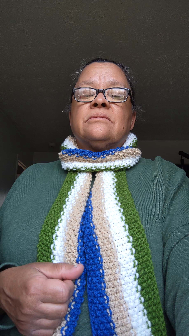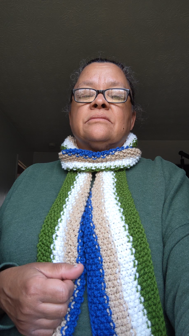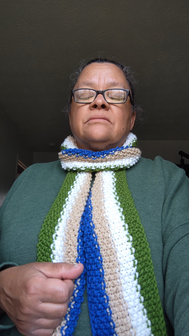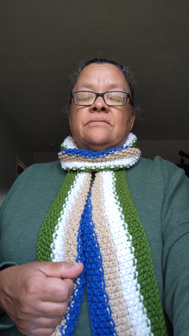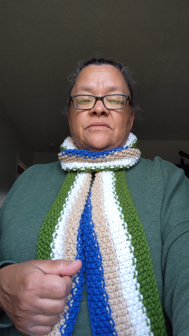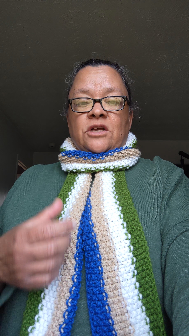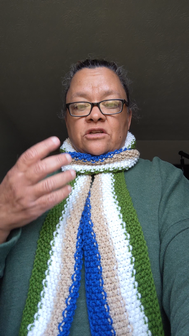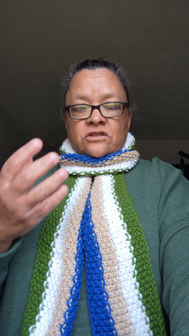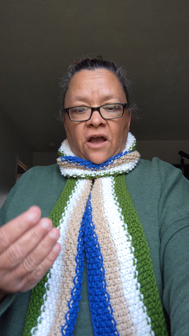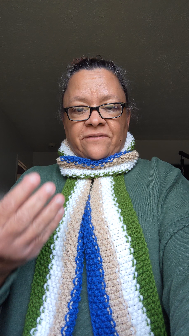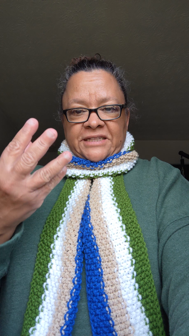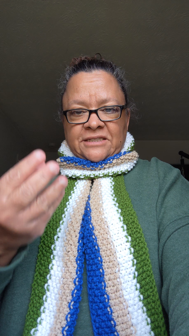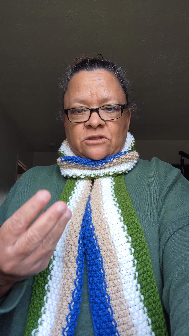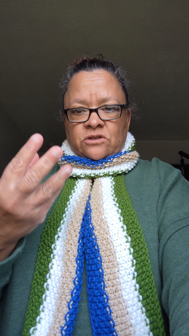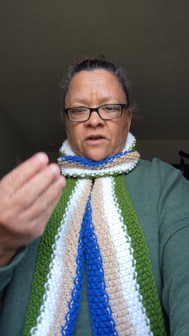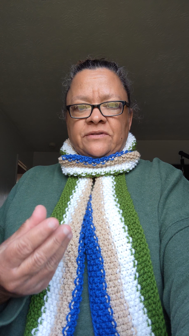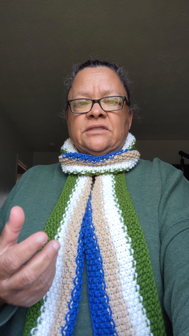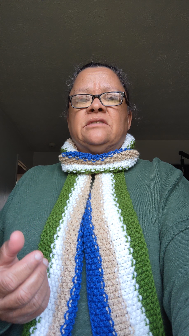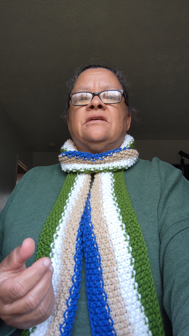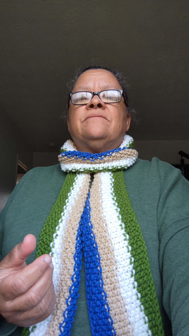gentle